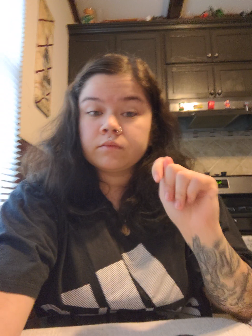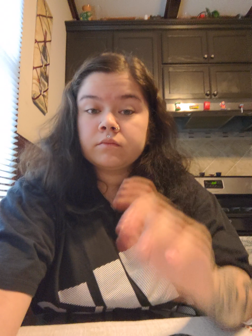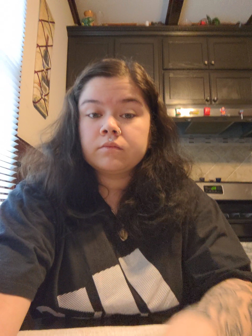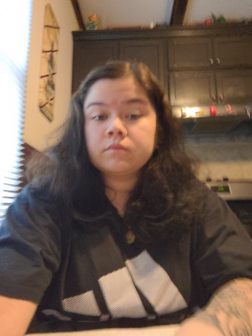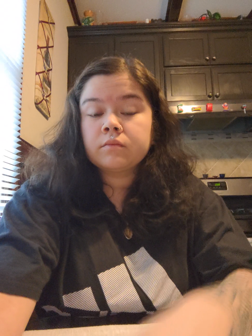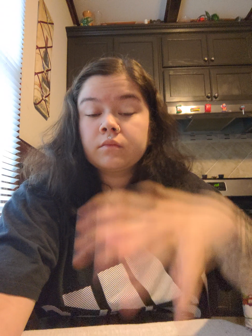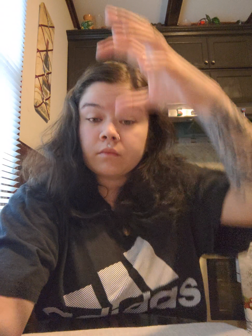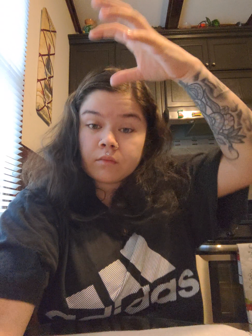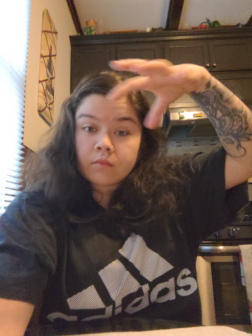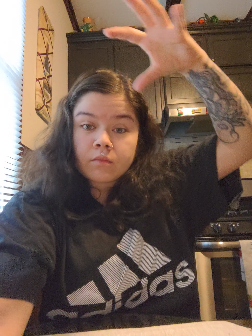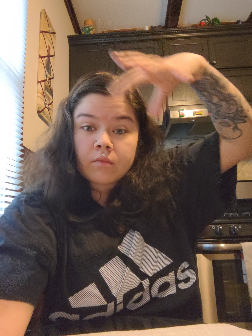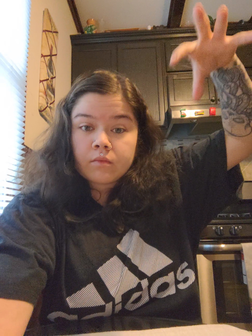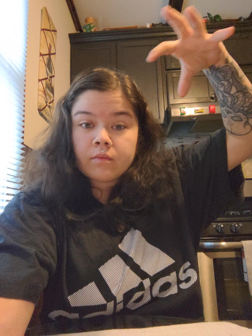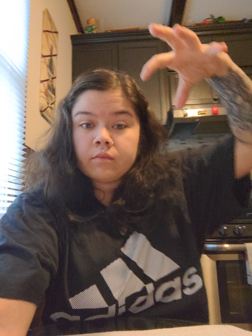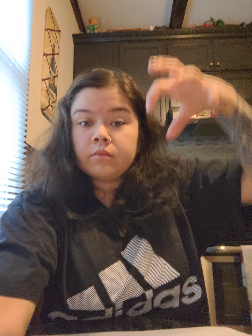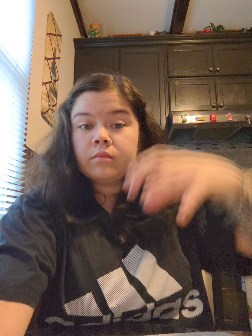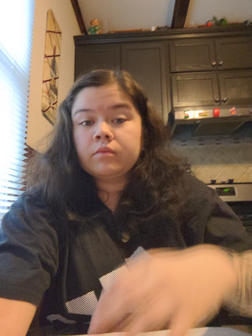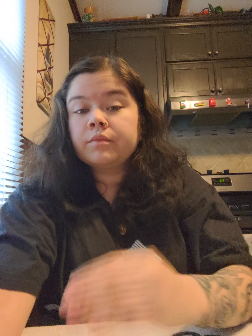cloud